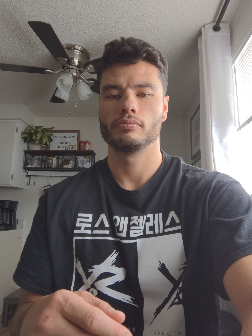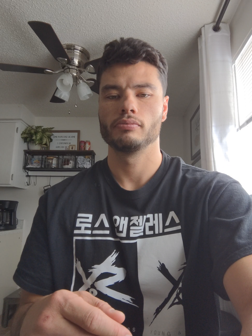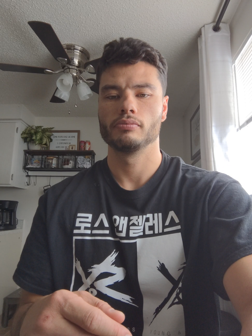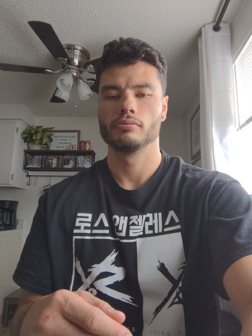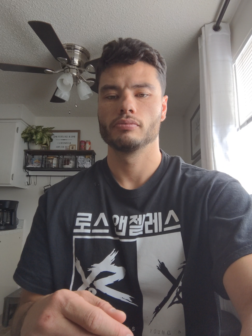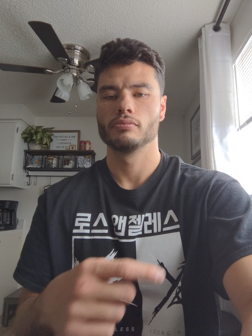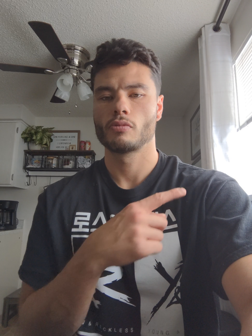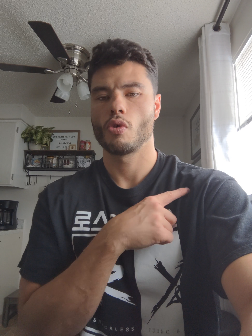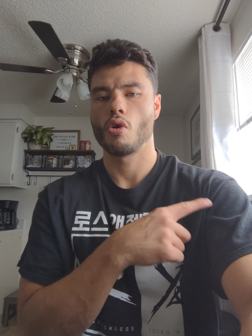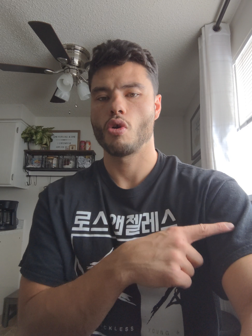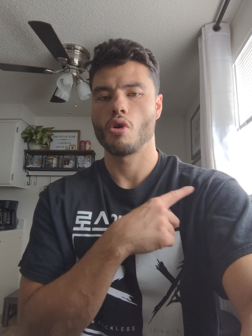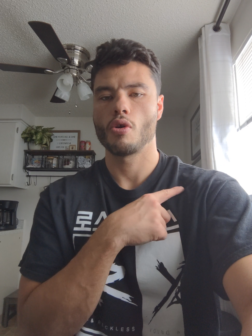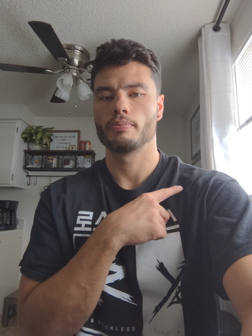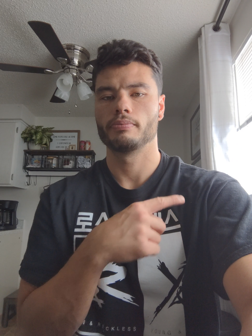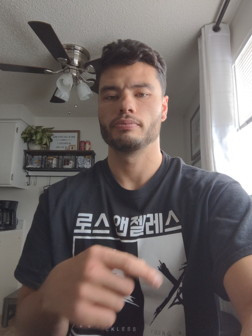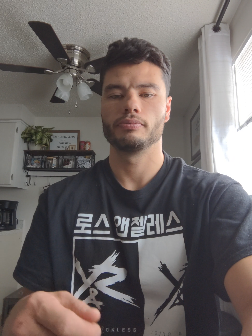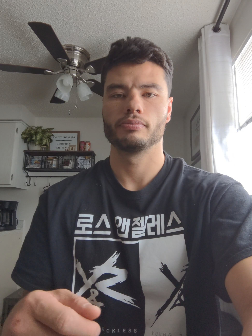arm